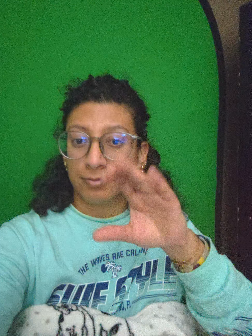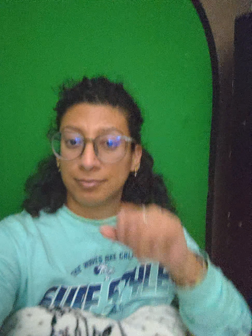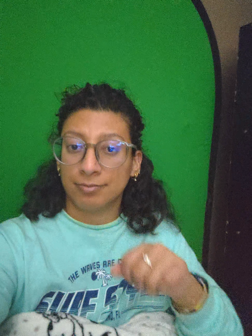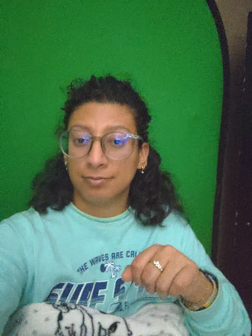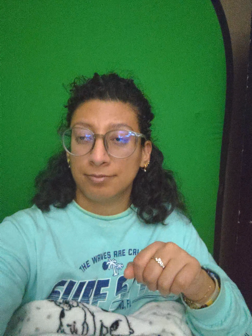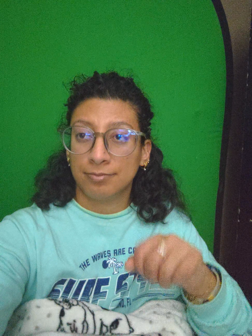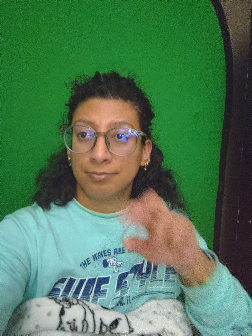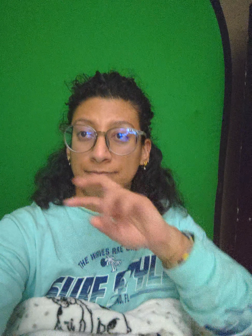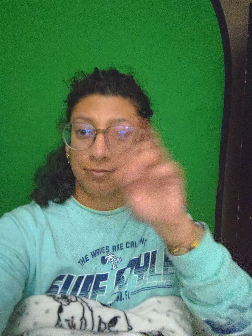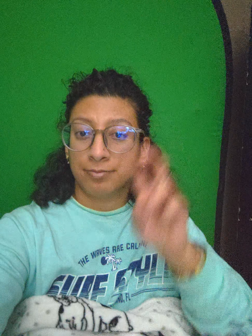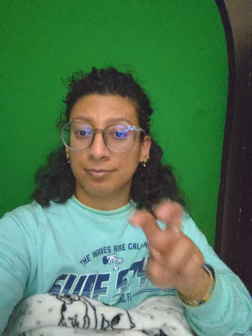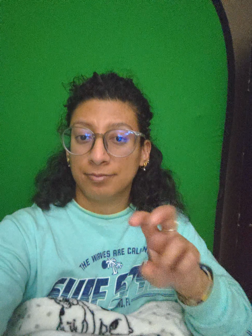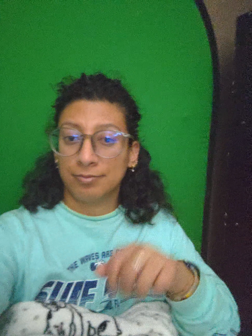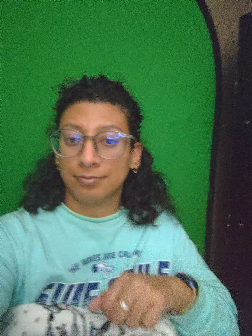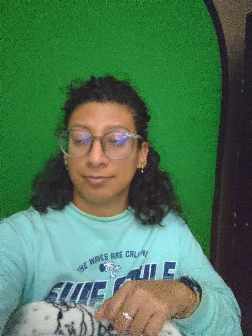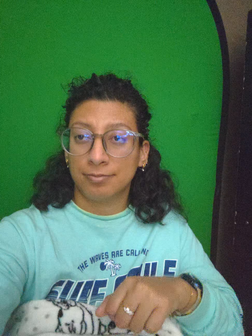pizza